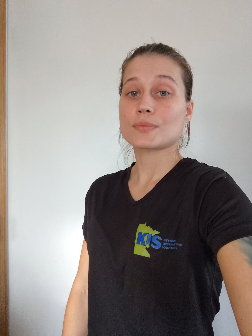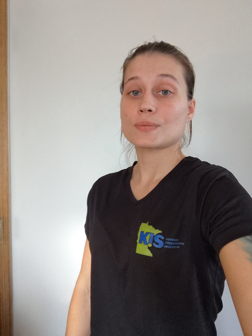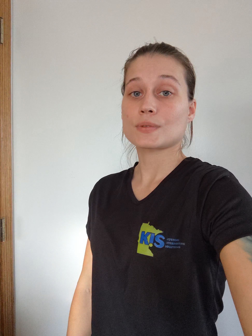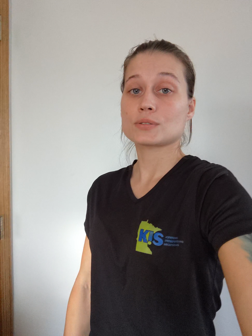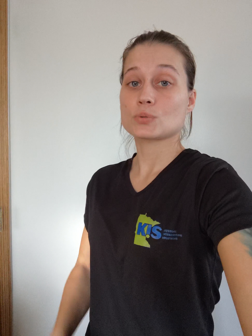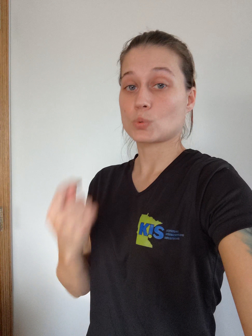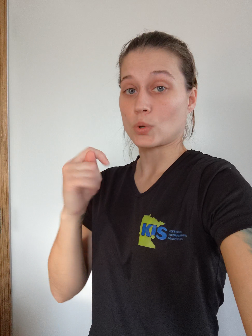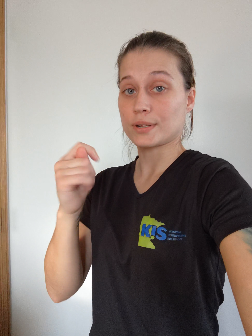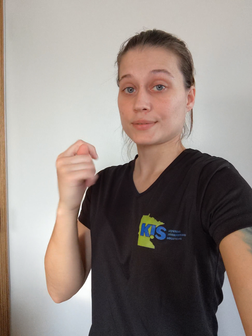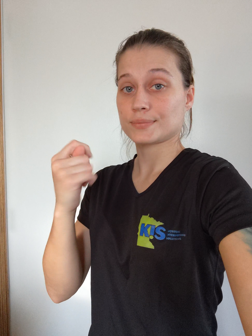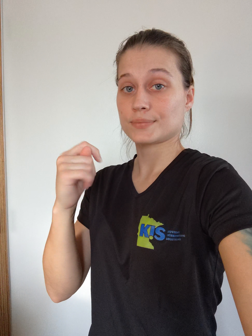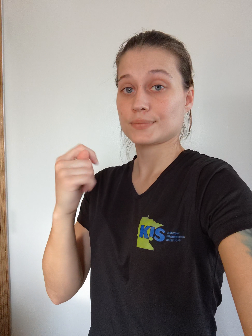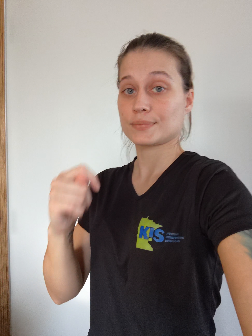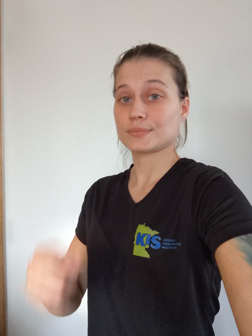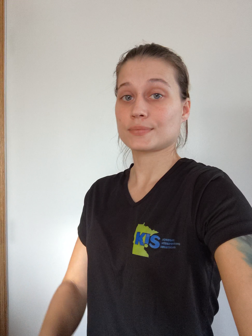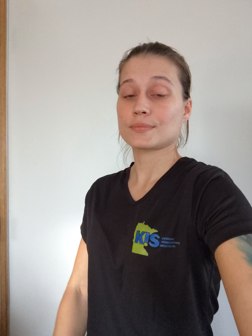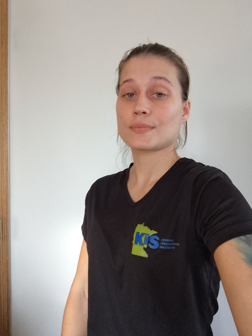toy